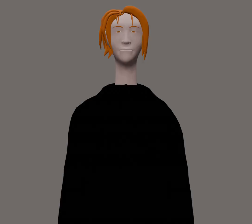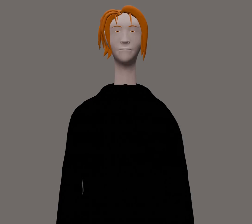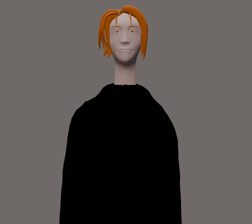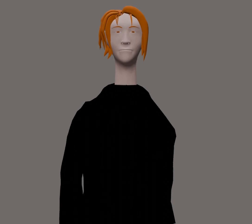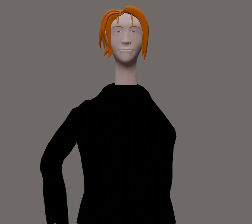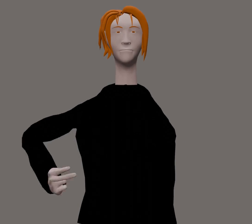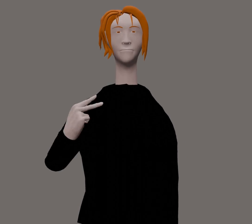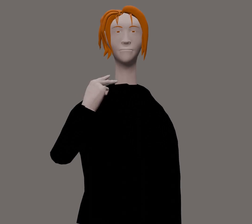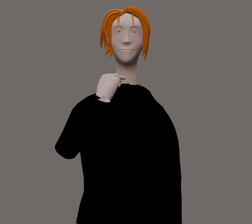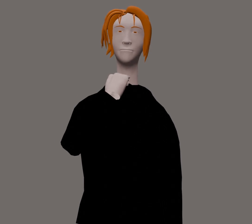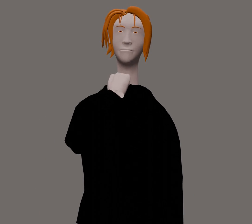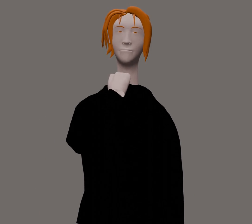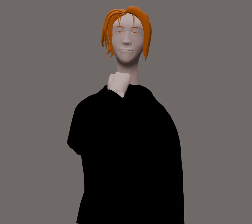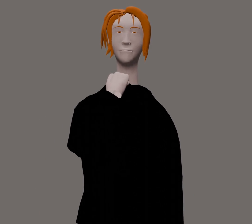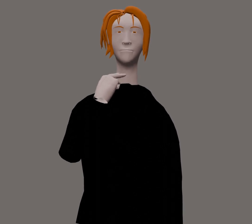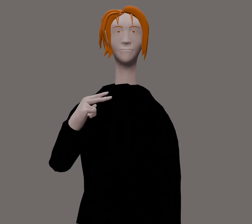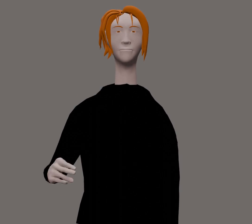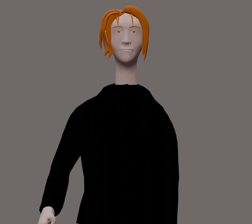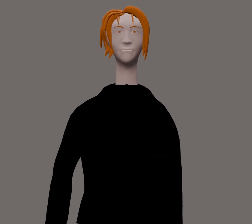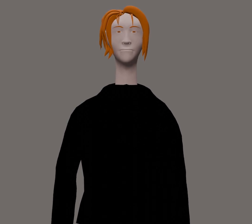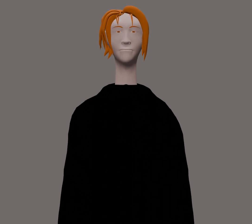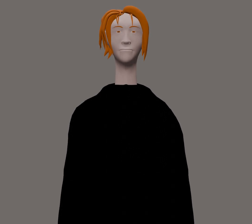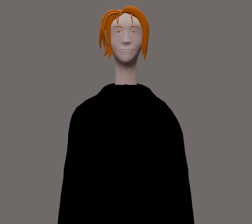Bog (Stuck)